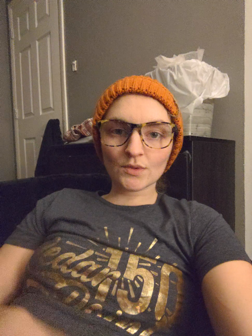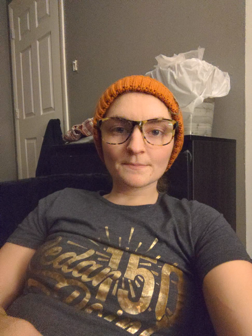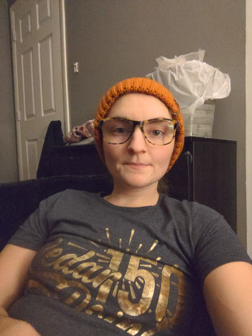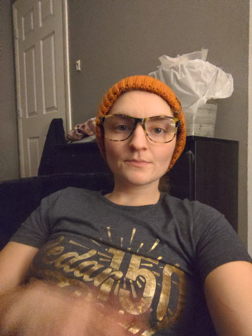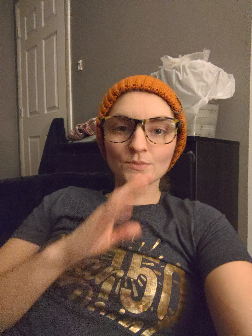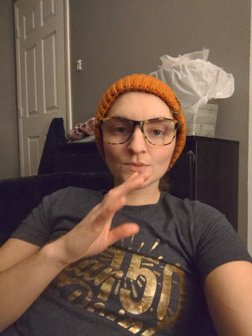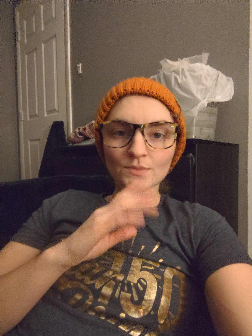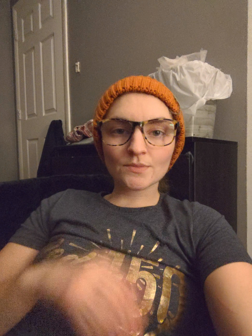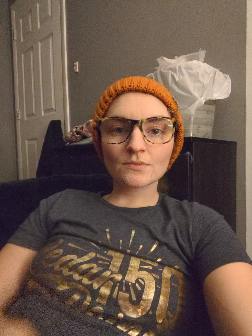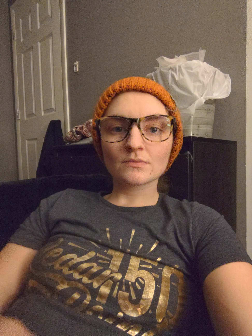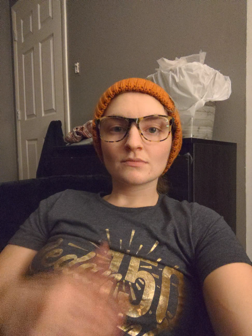talk